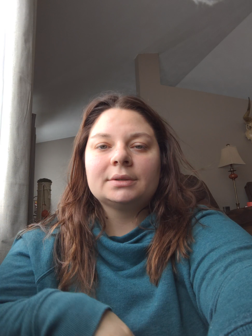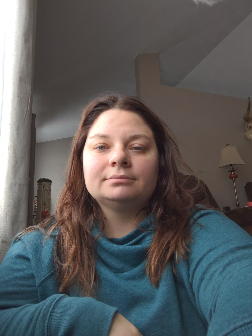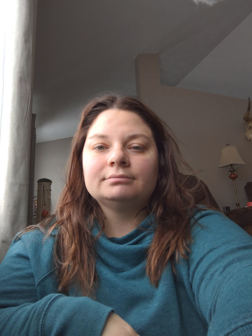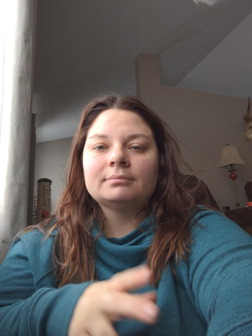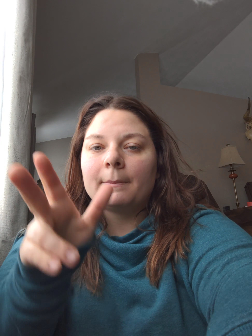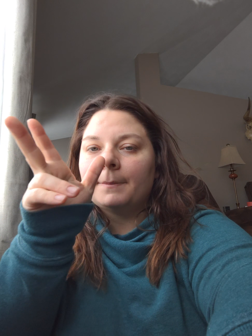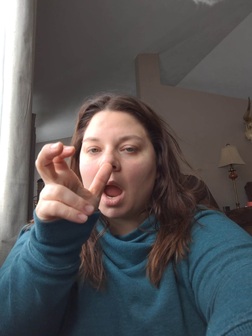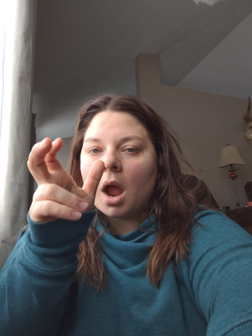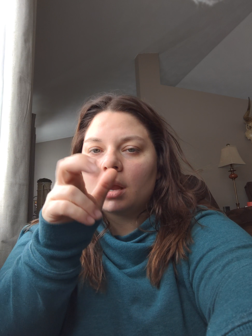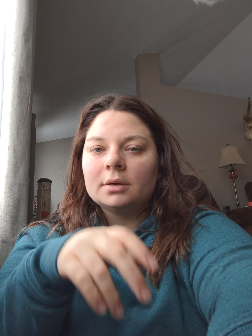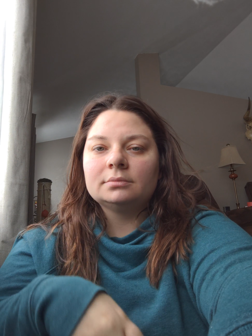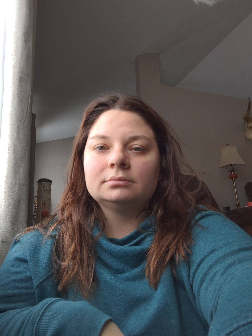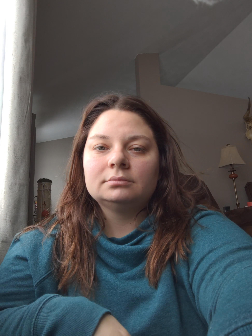bug